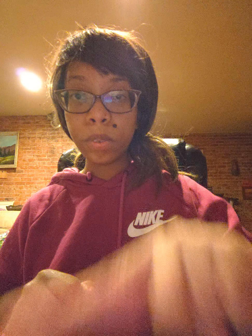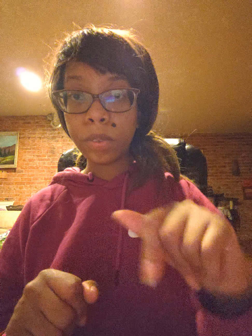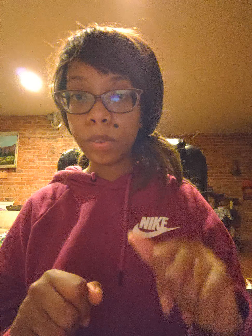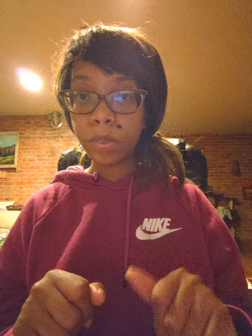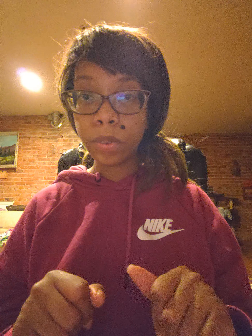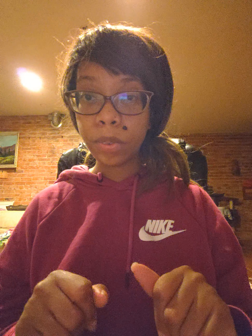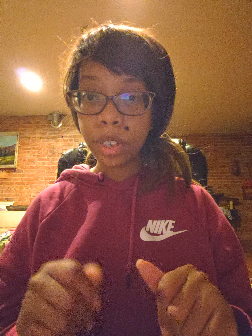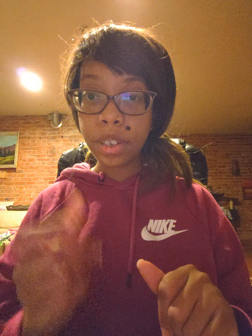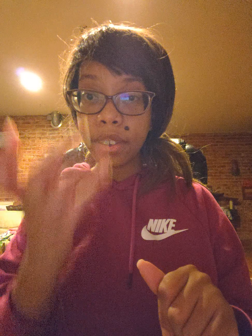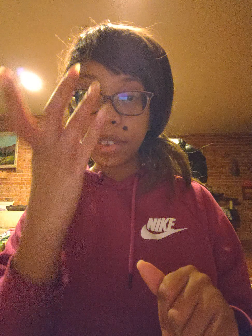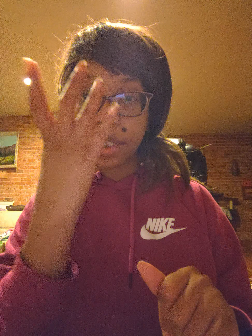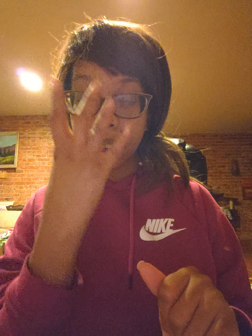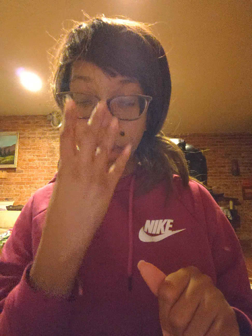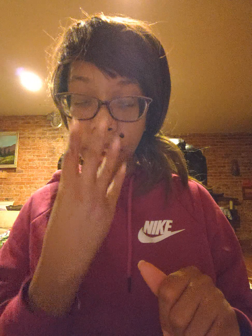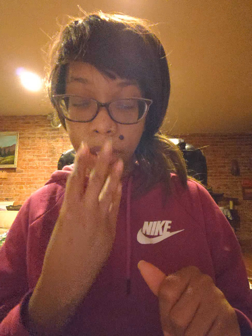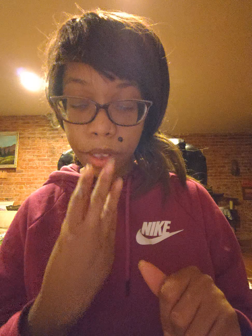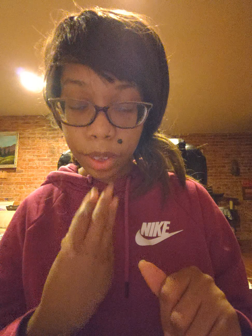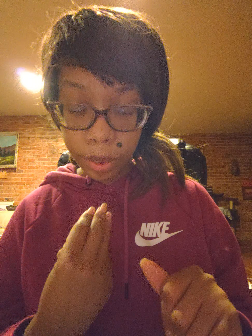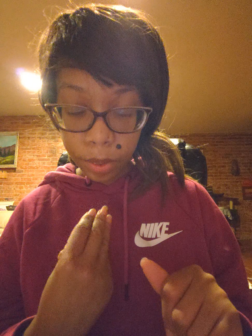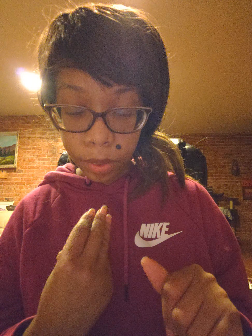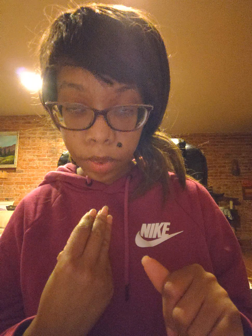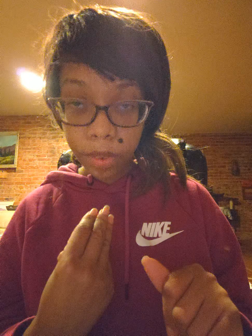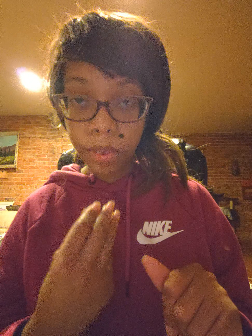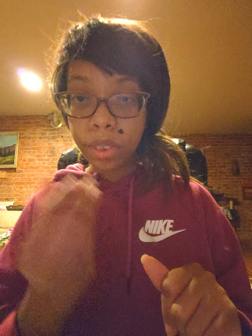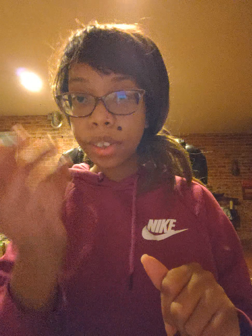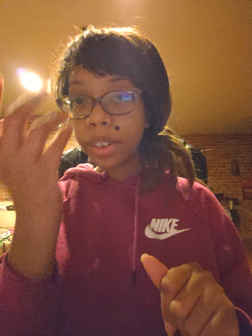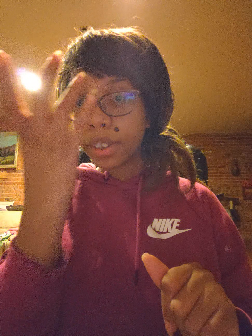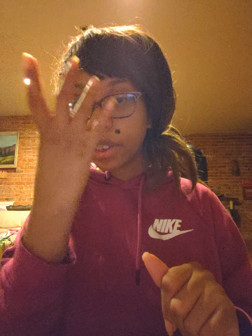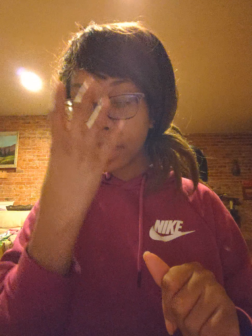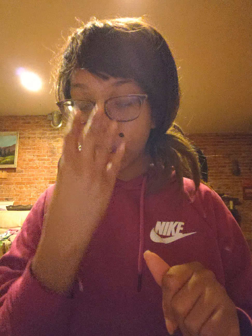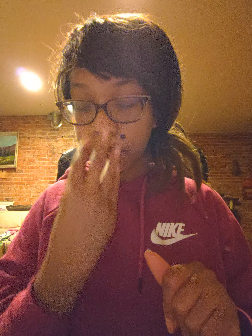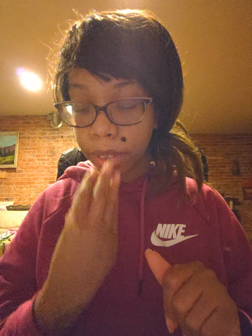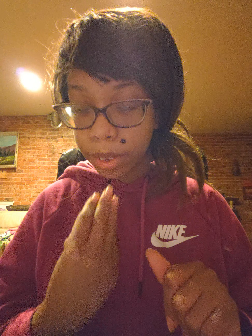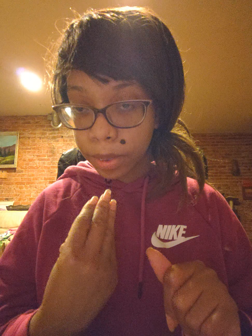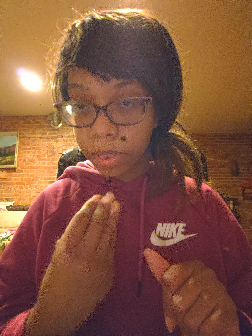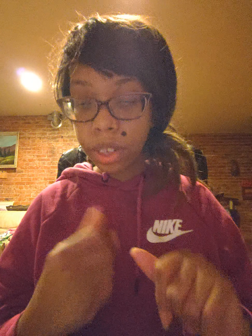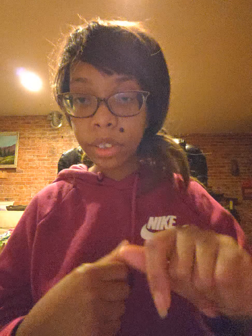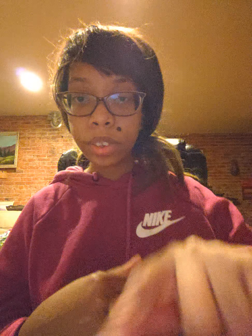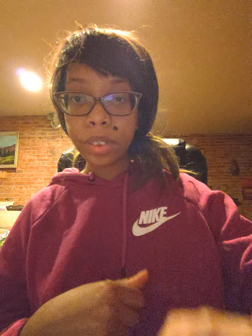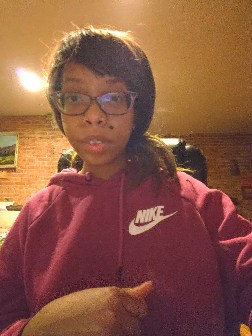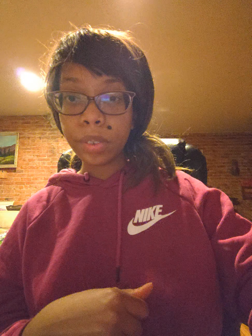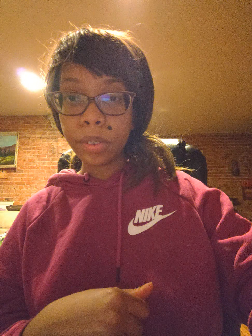sleep